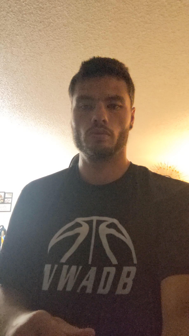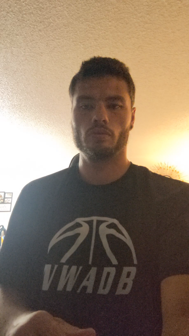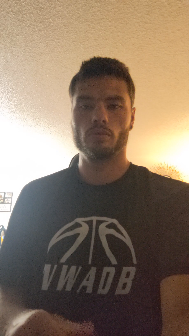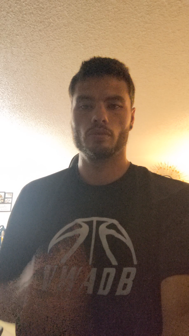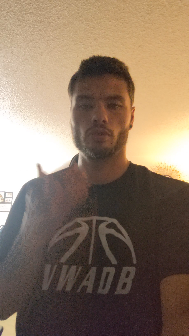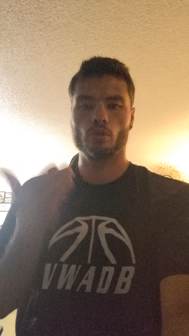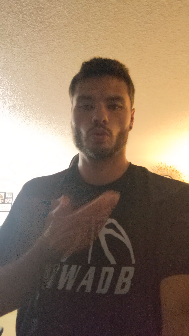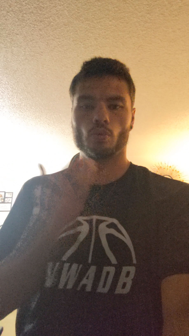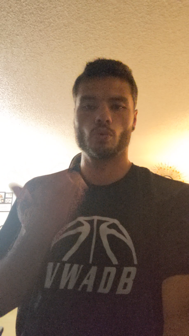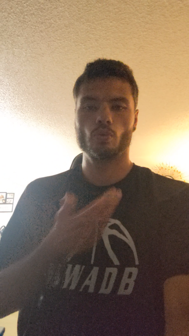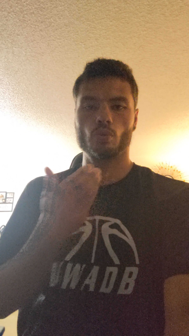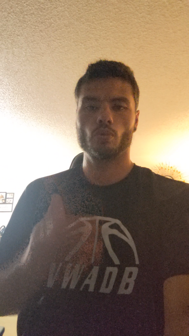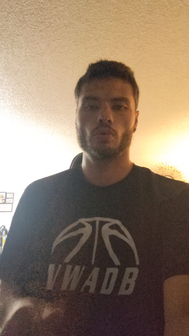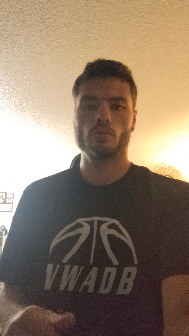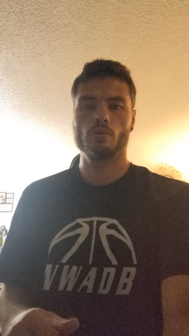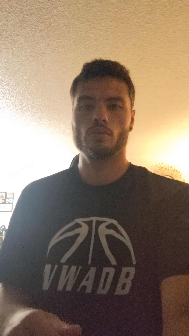new